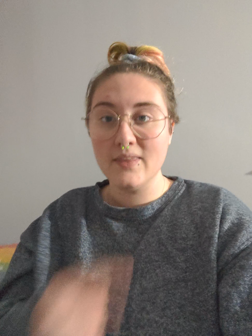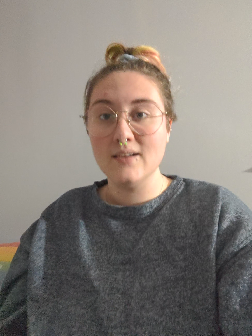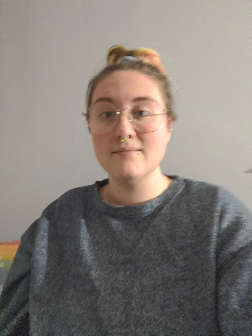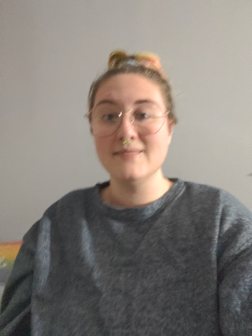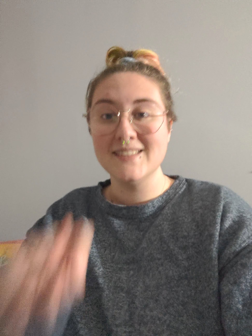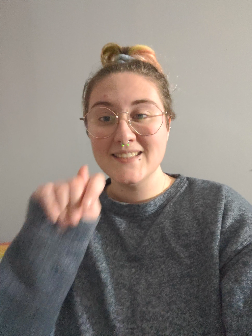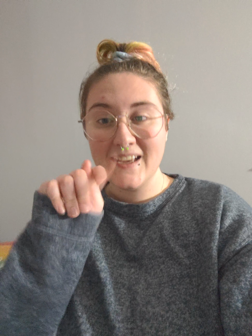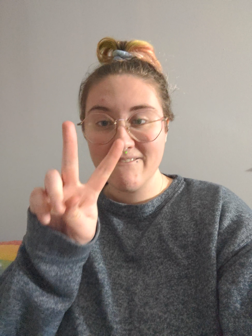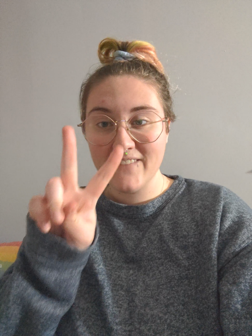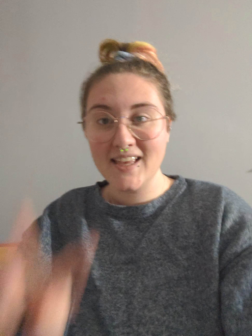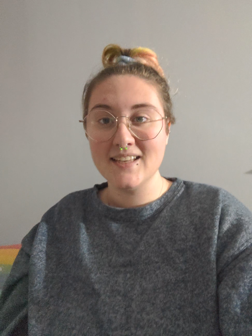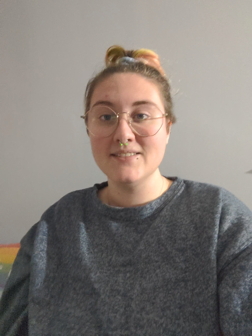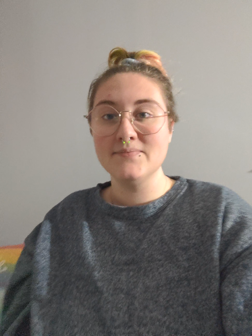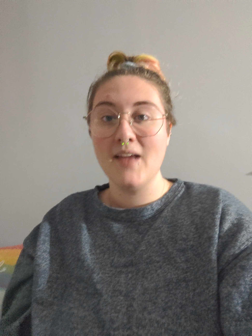TV